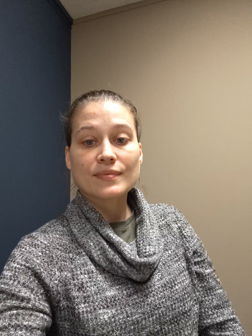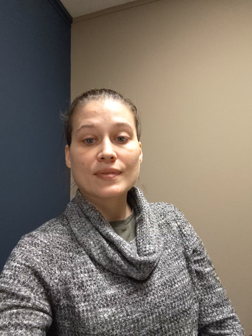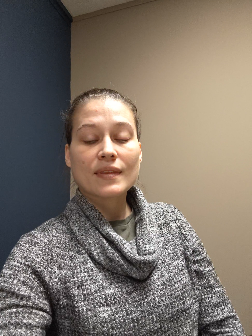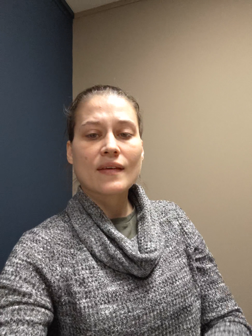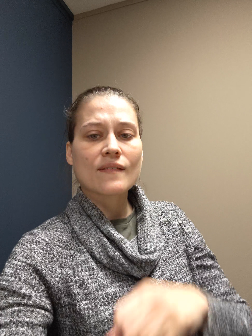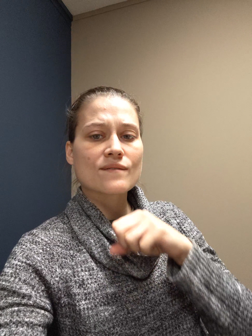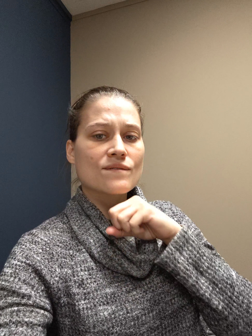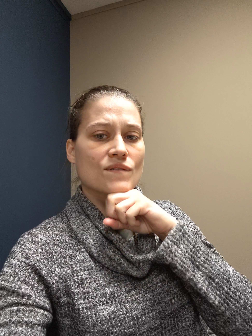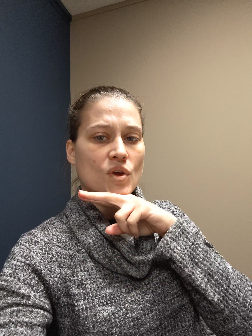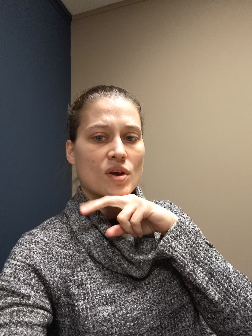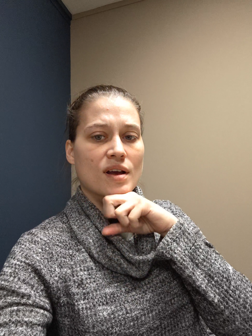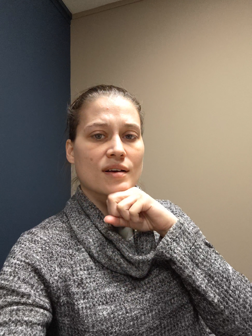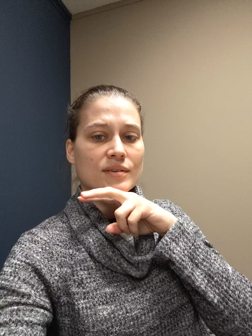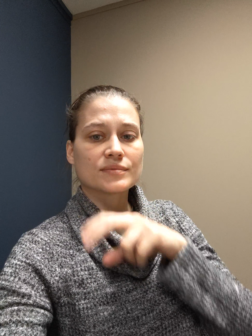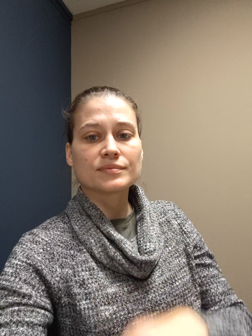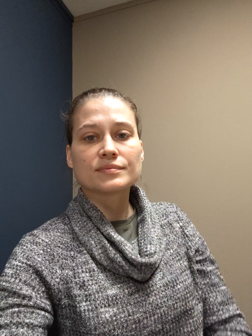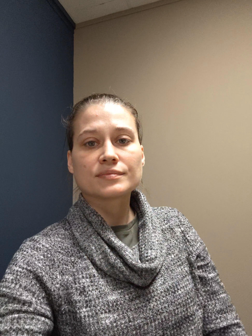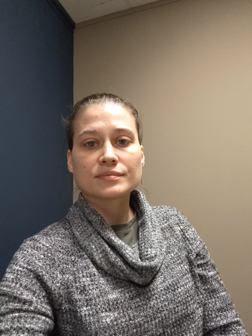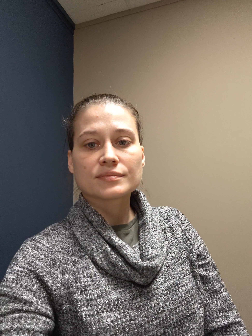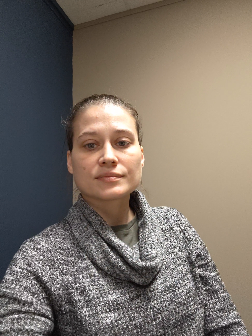frog